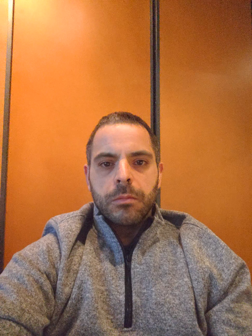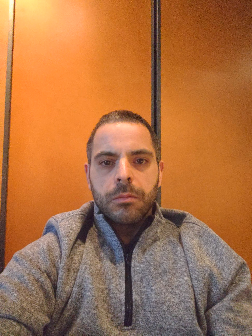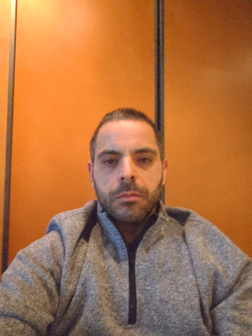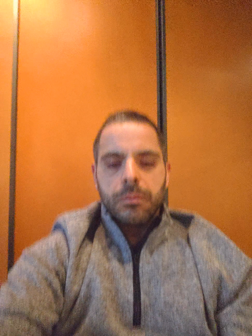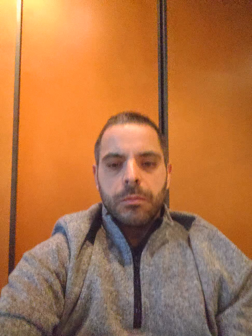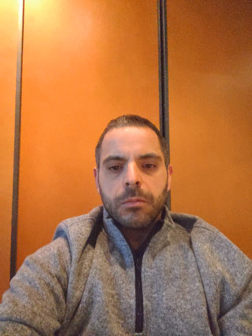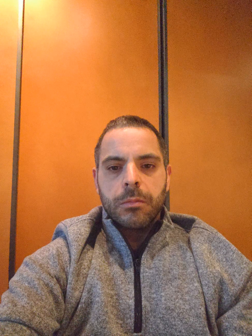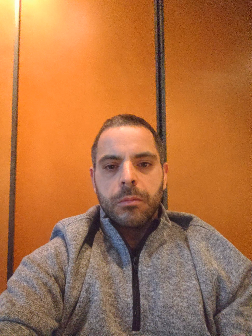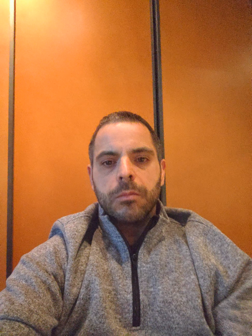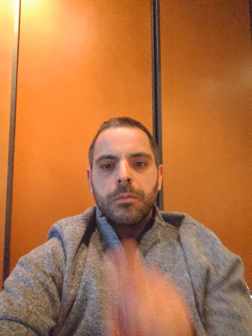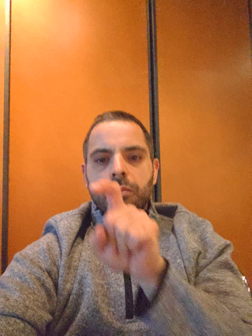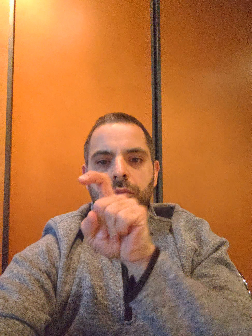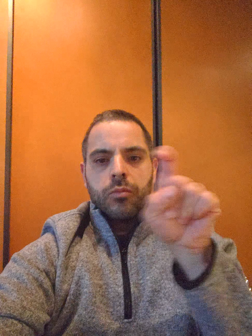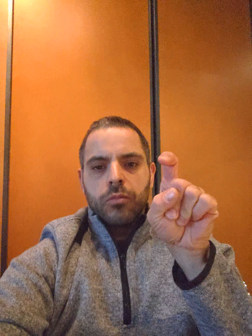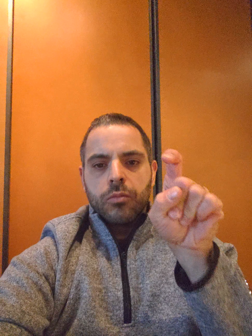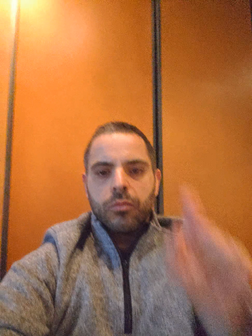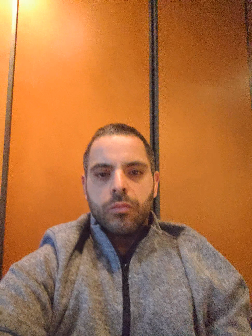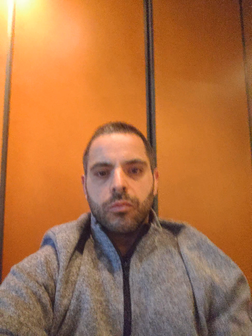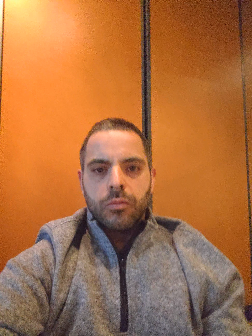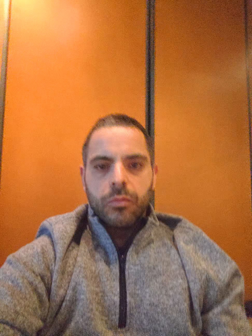closet